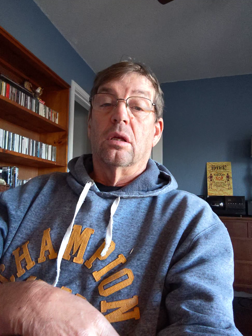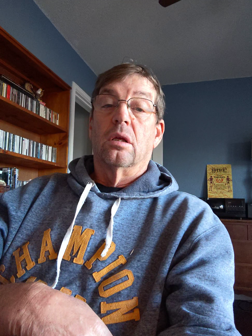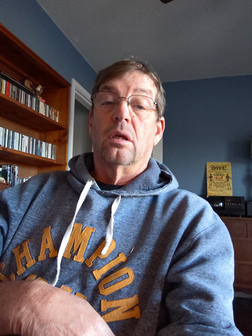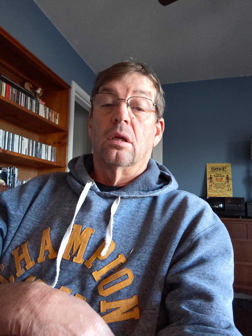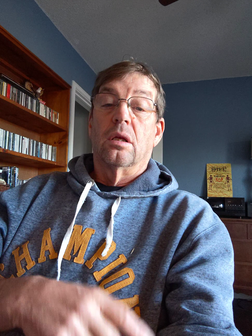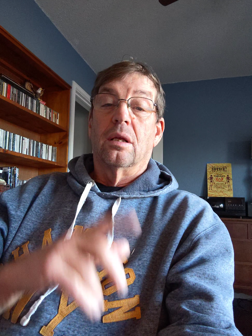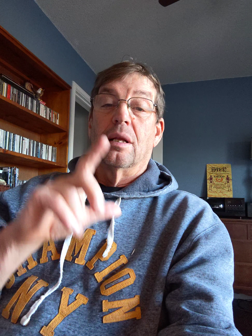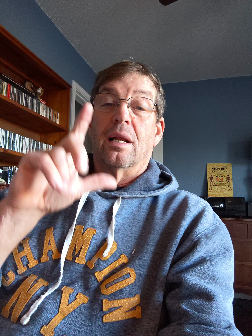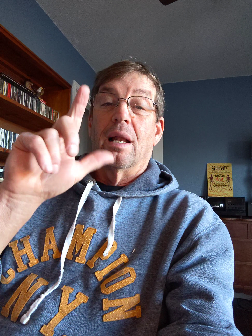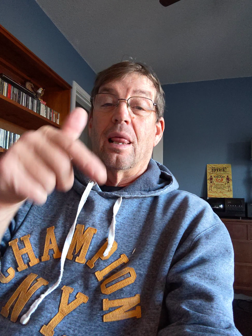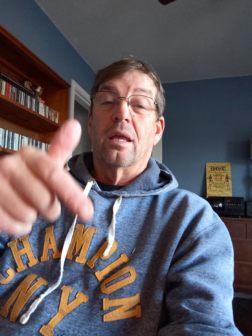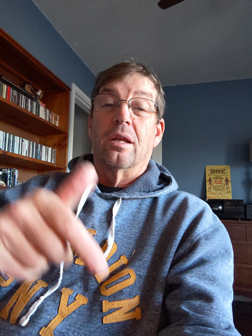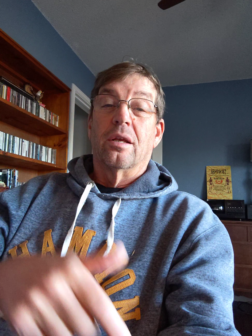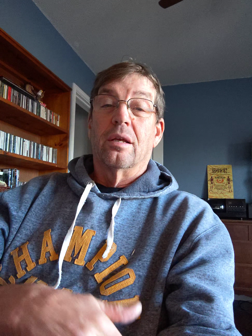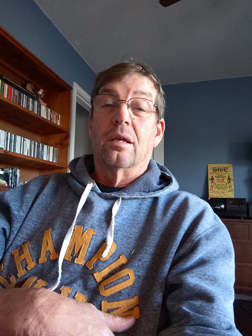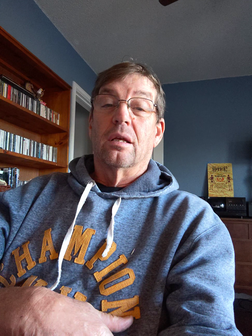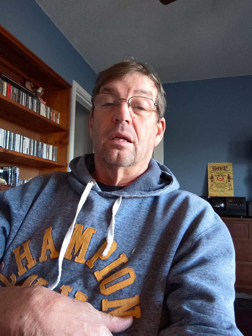later